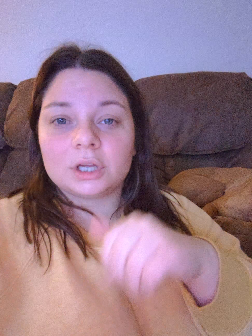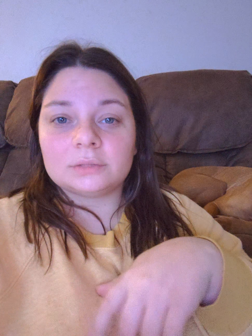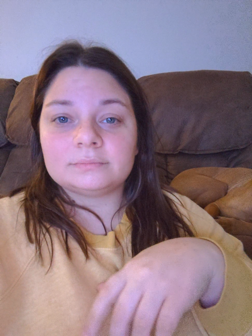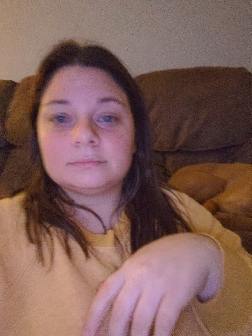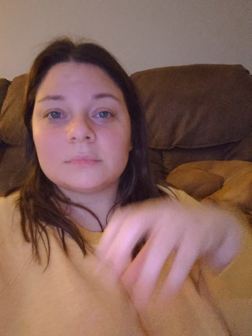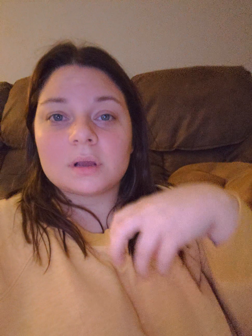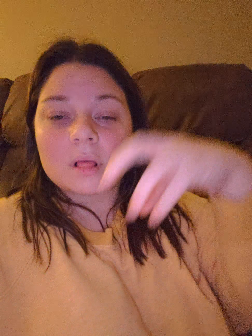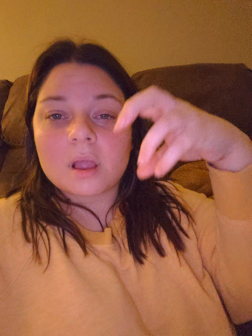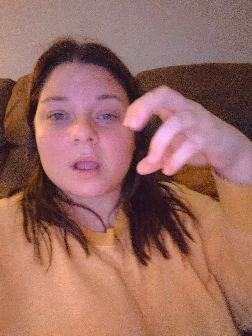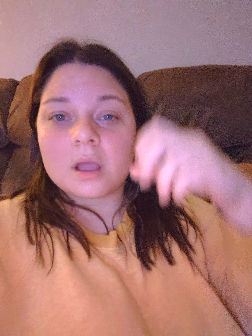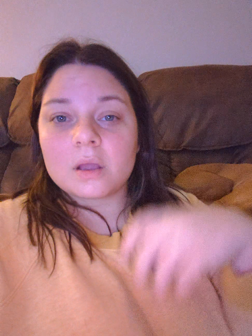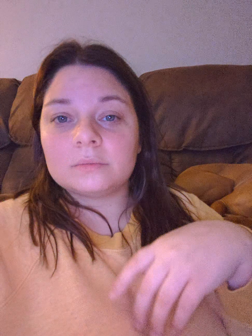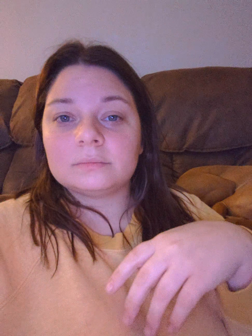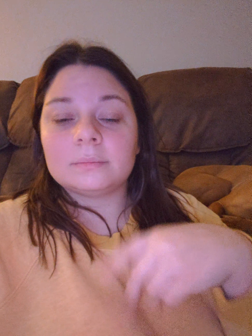cloud